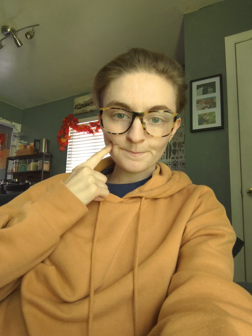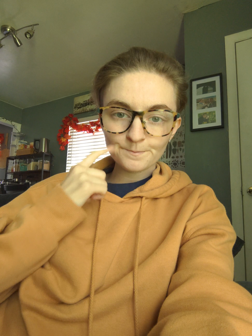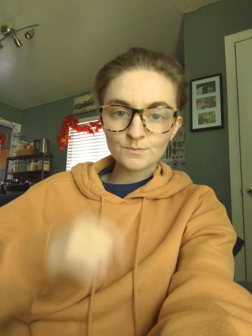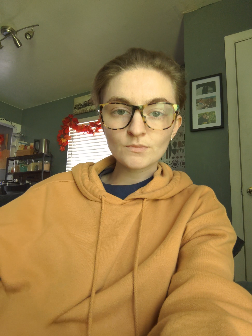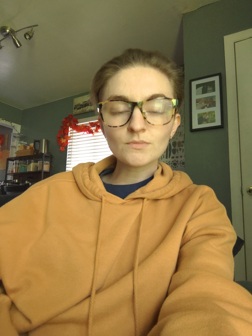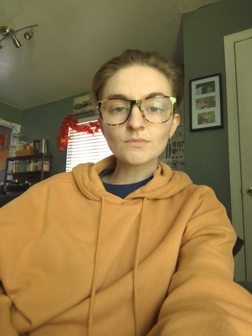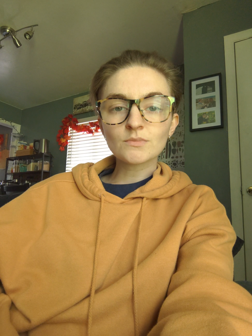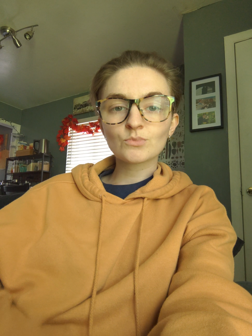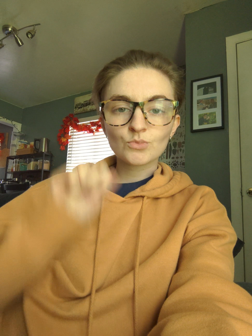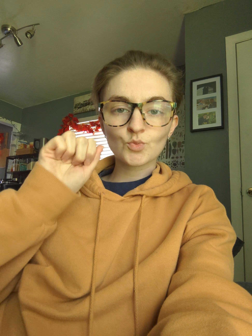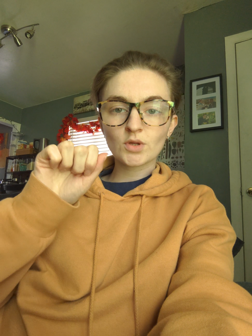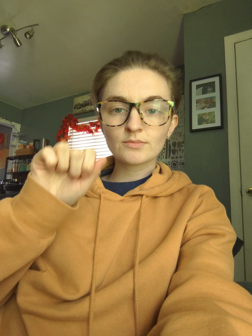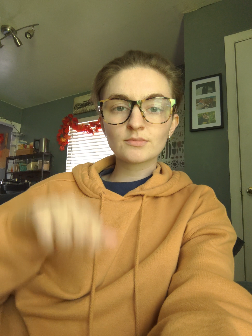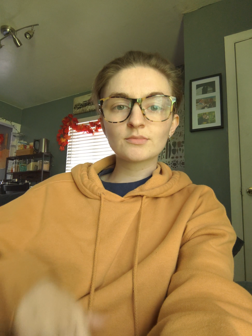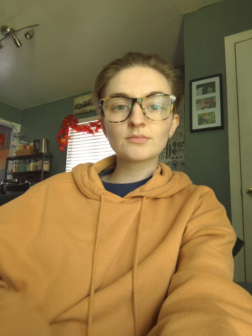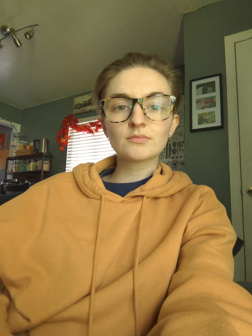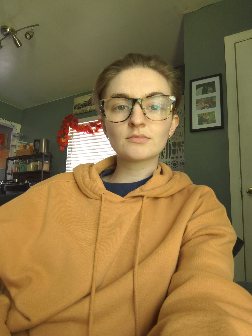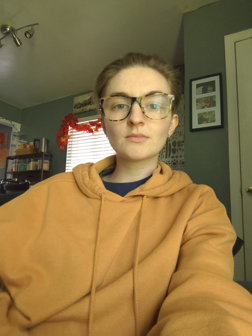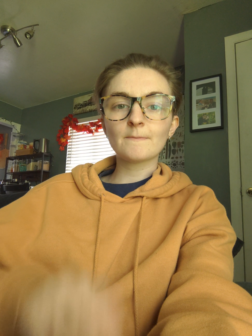knock